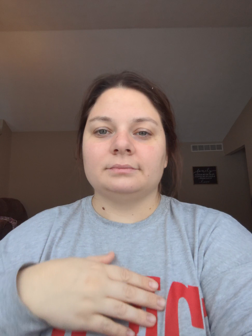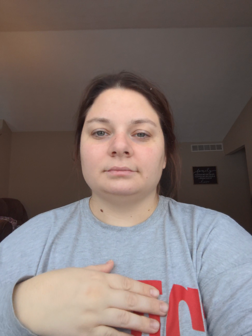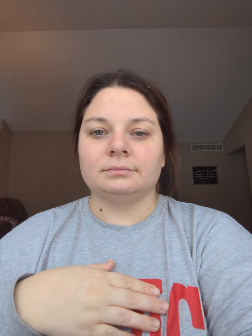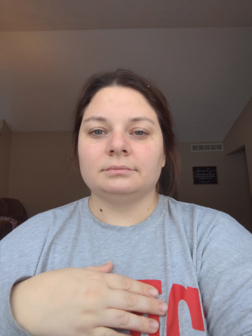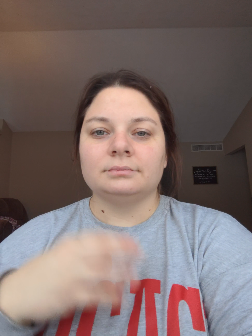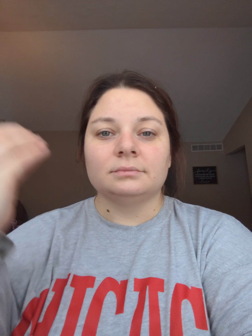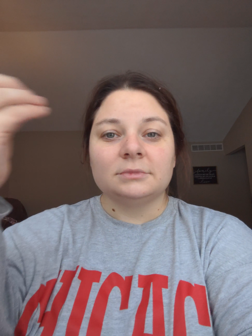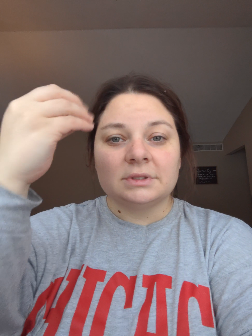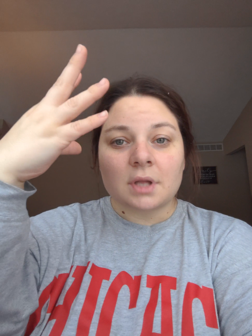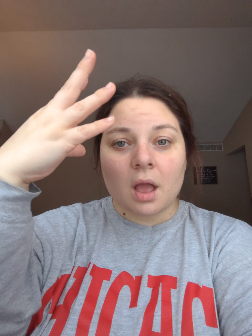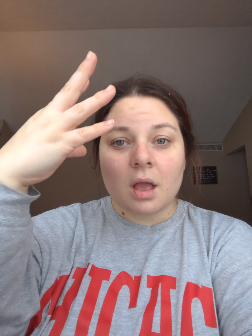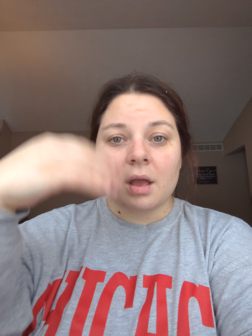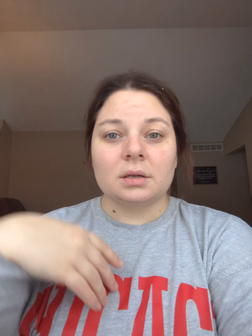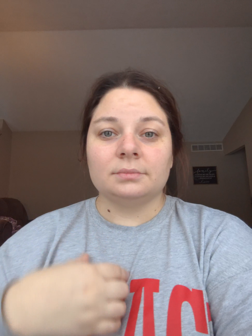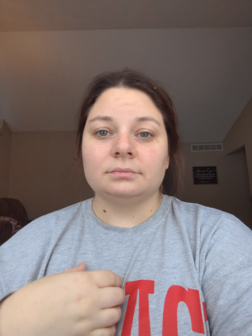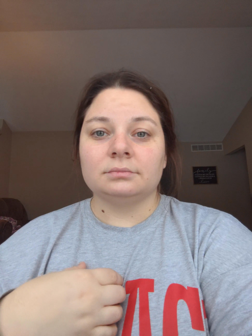sun